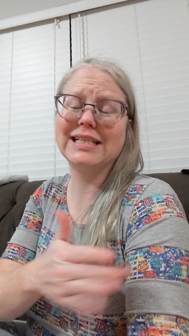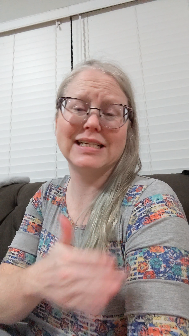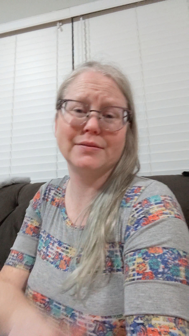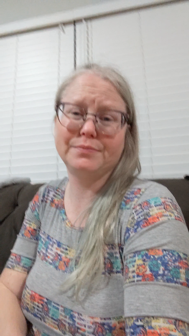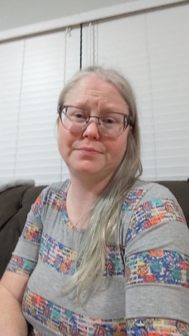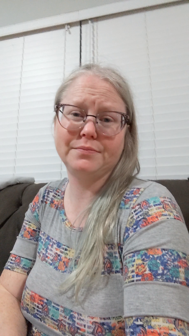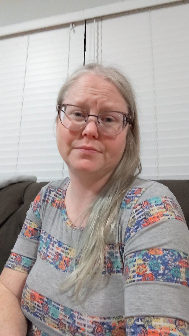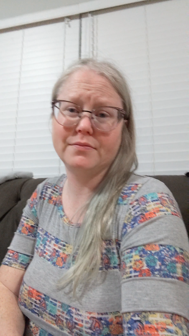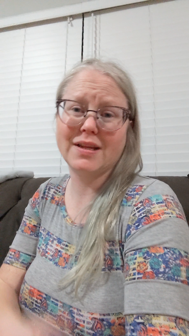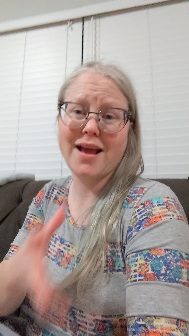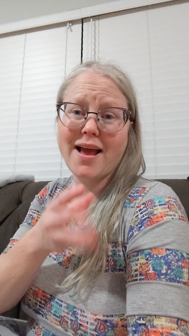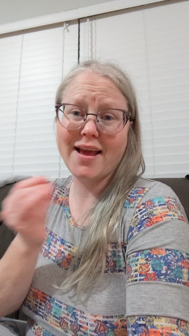and